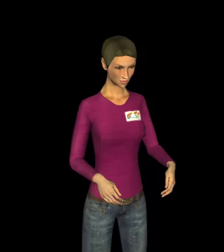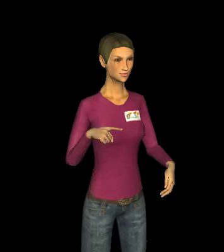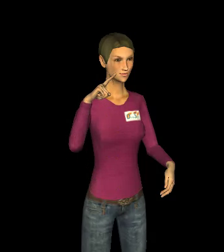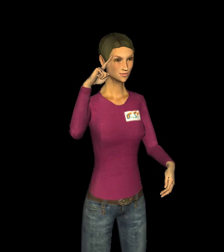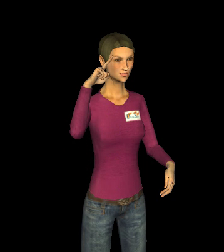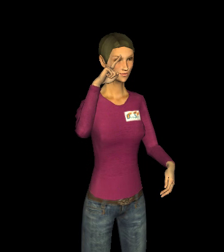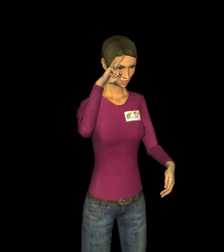لماذا